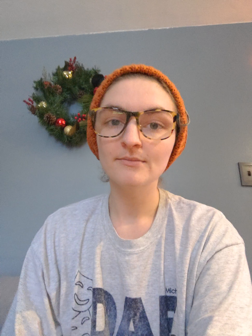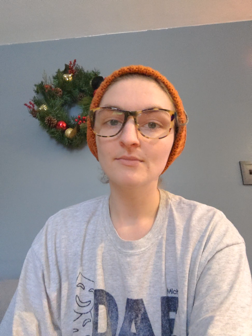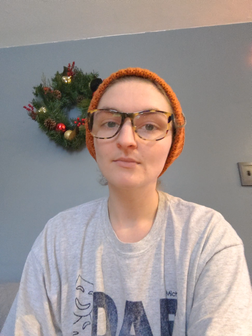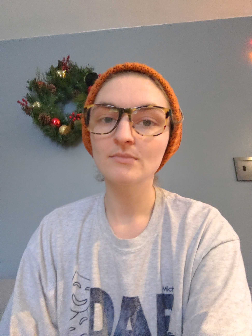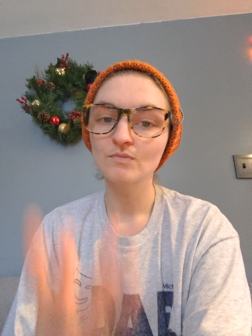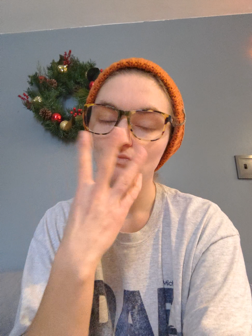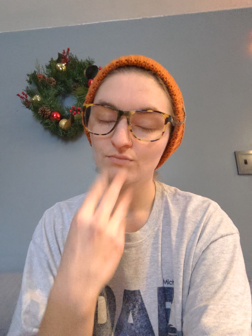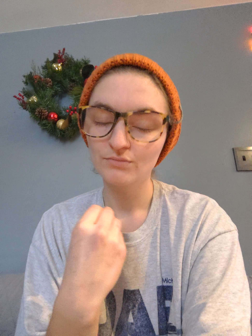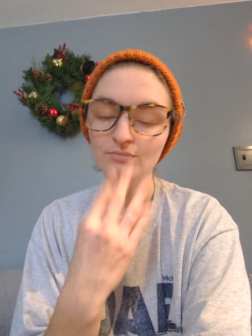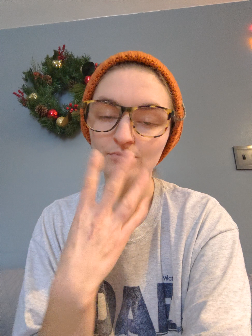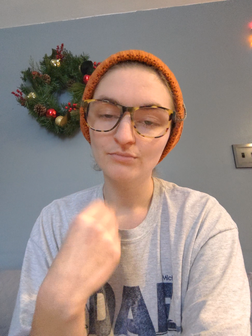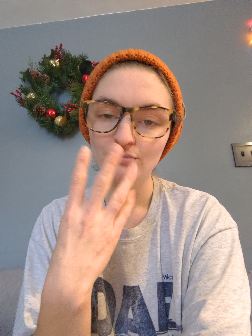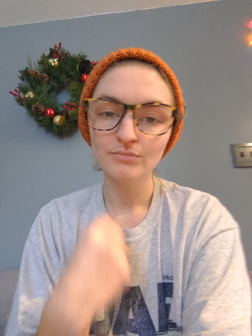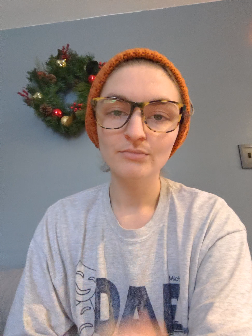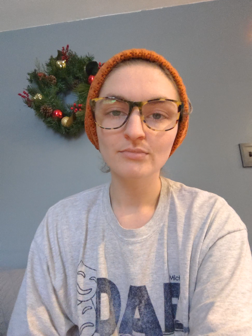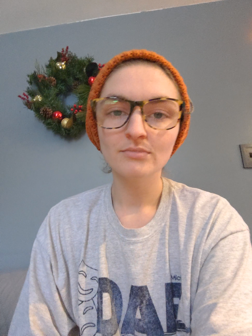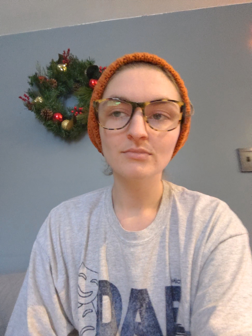sleepy